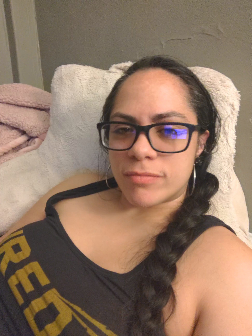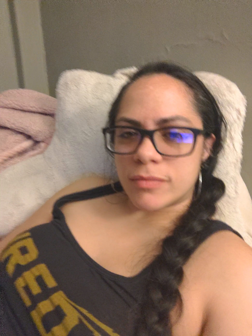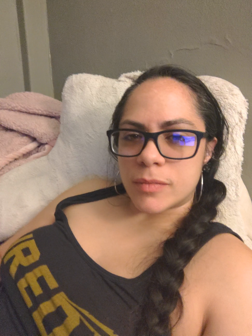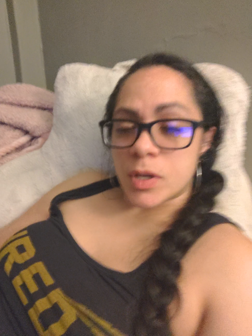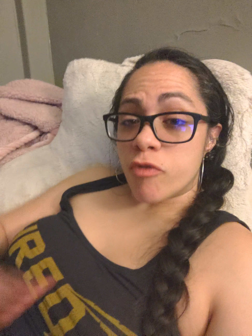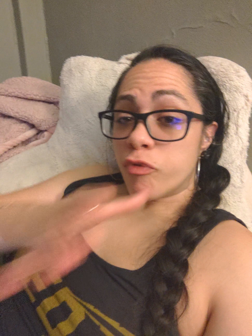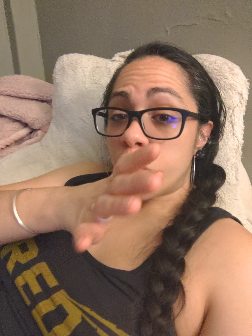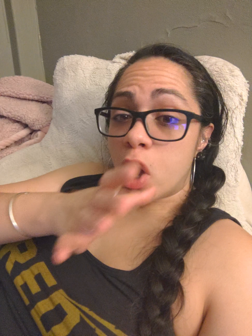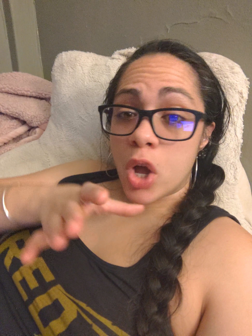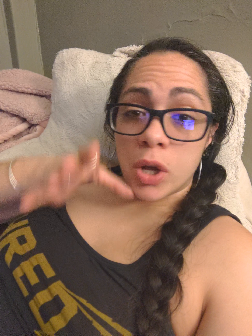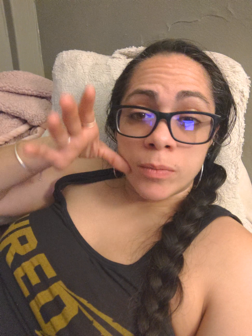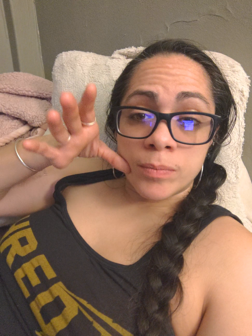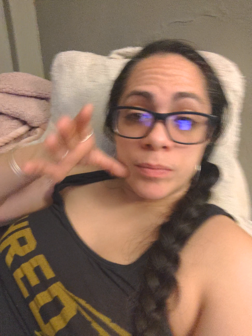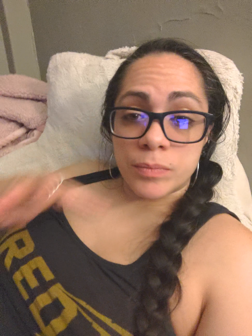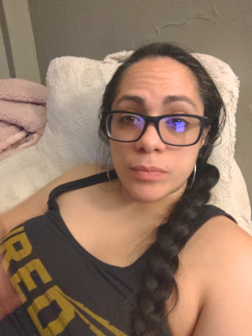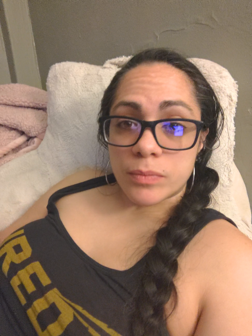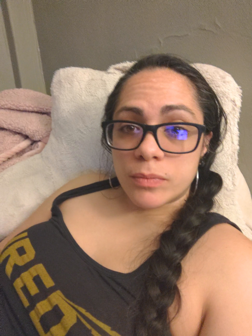farm